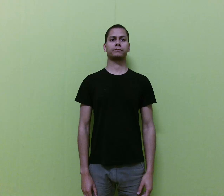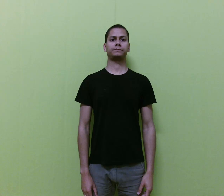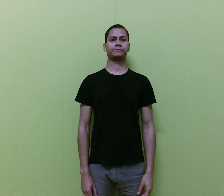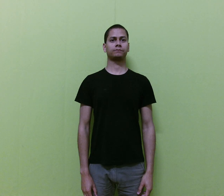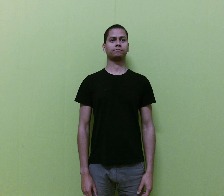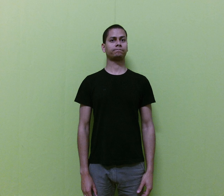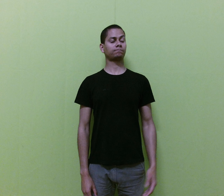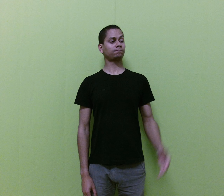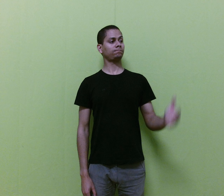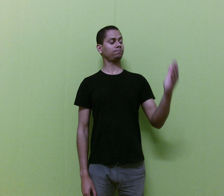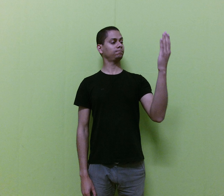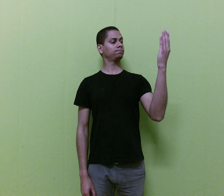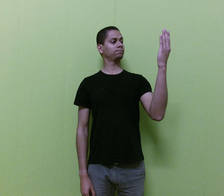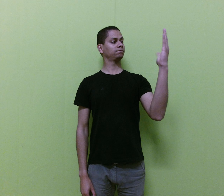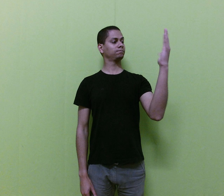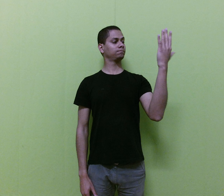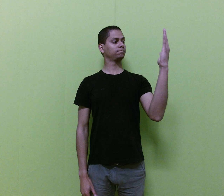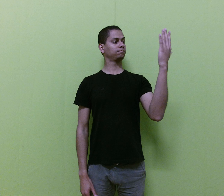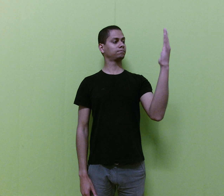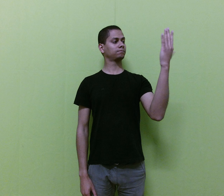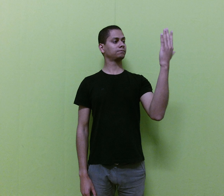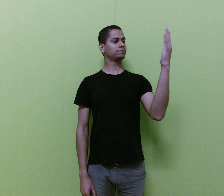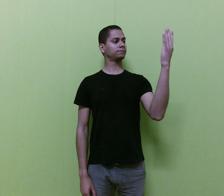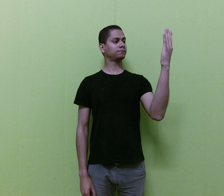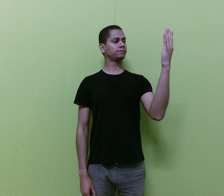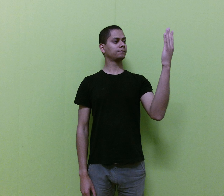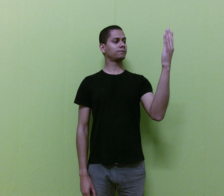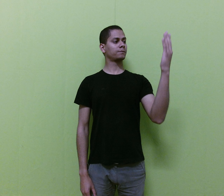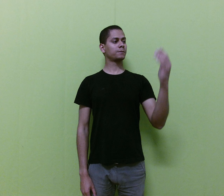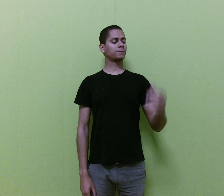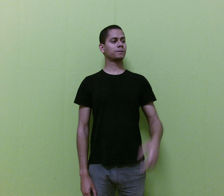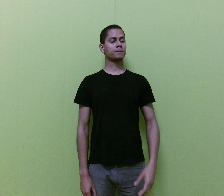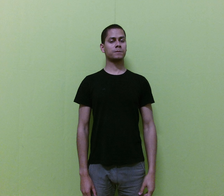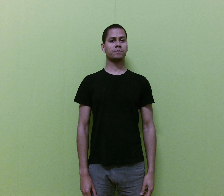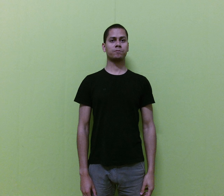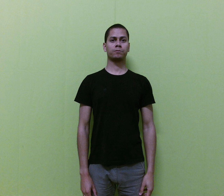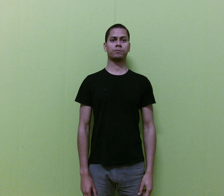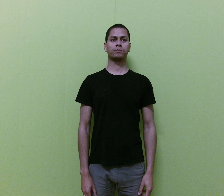espelho